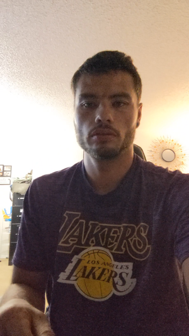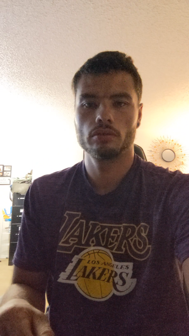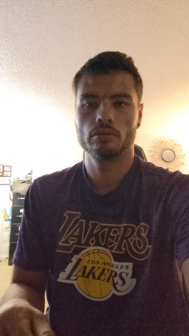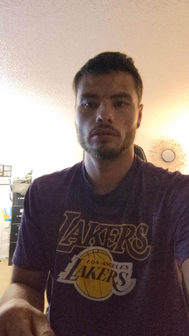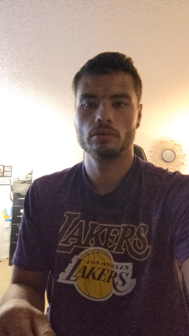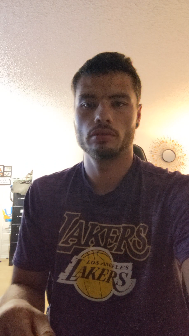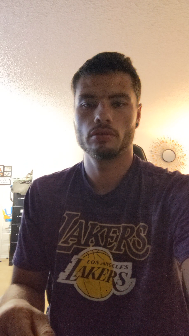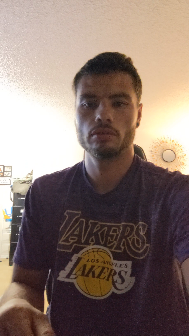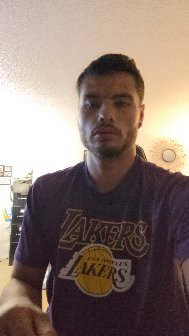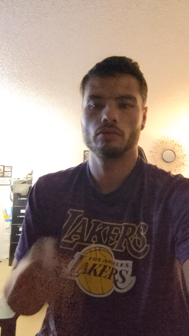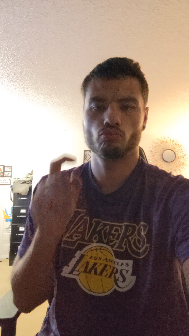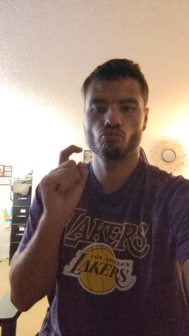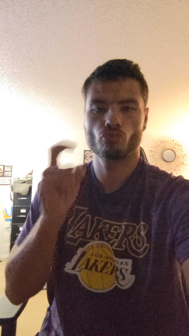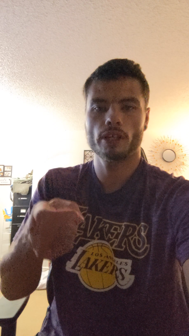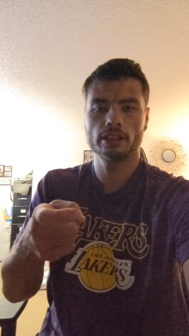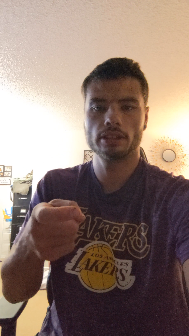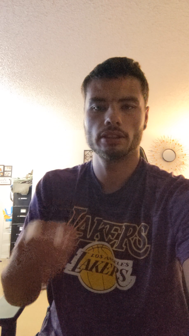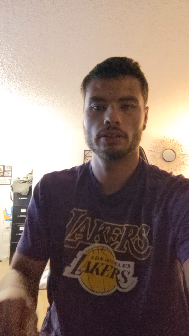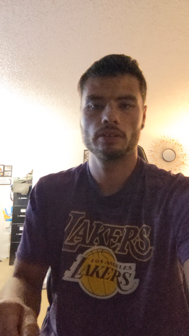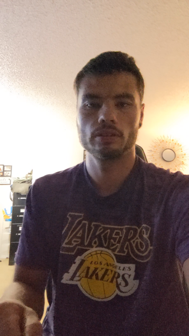present